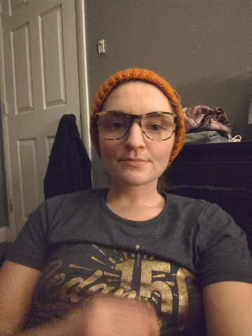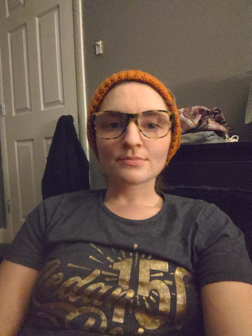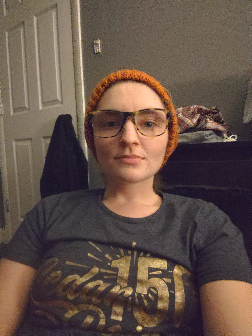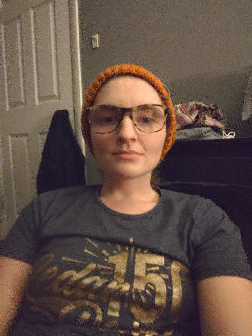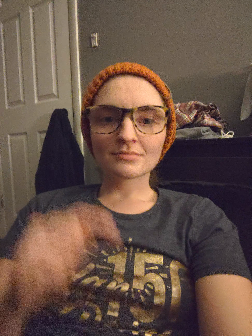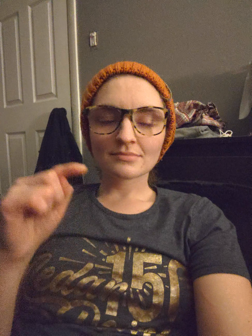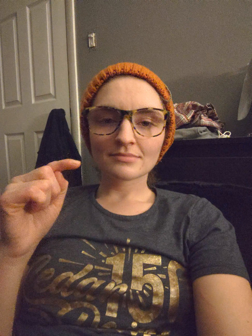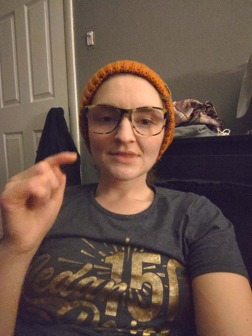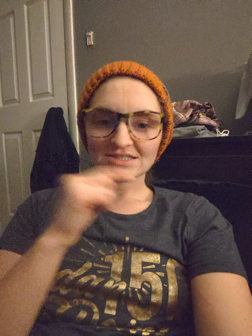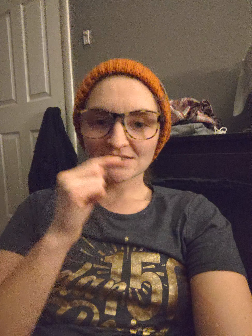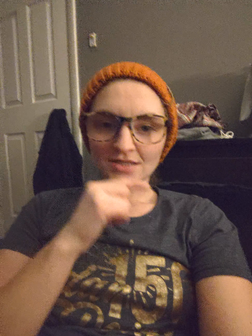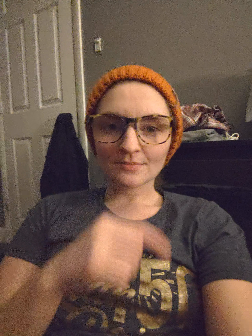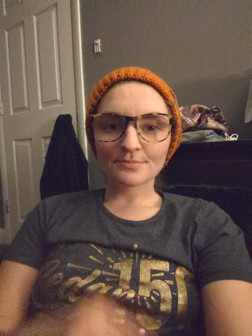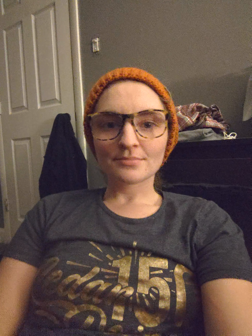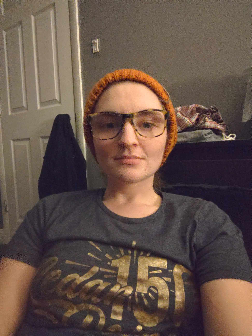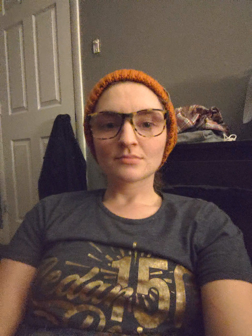toothbrush